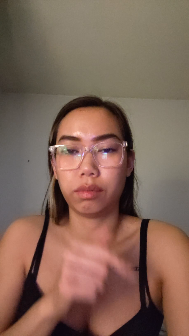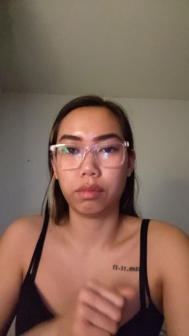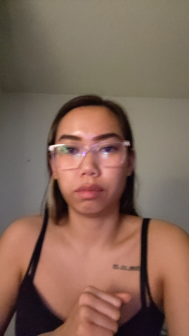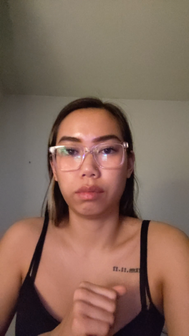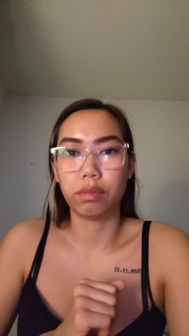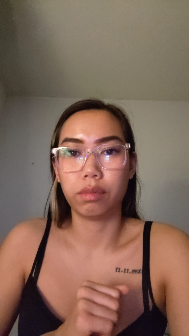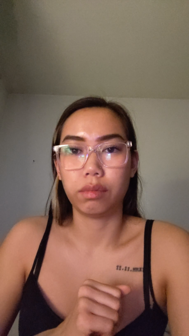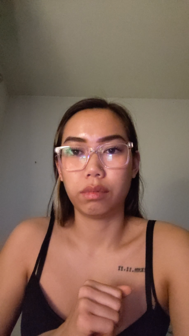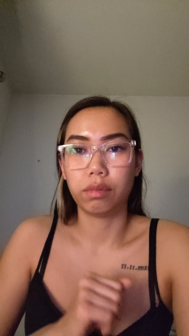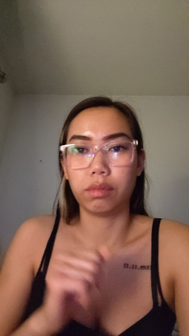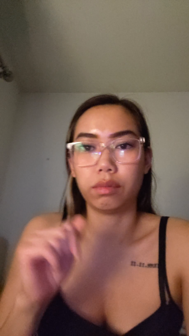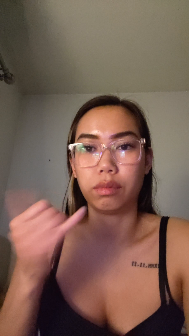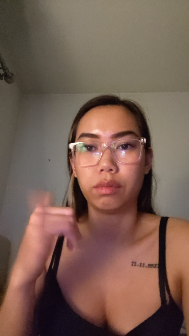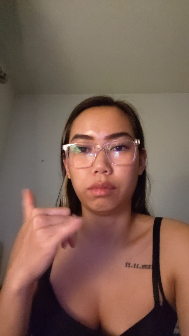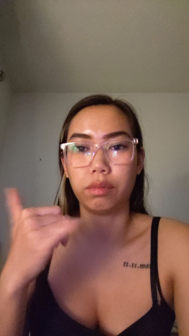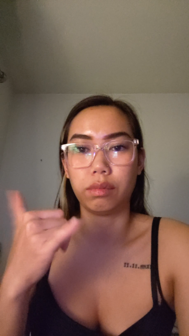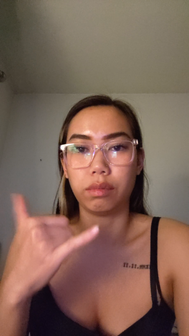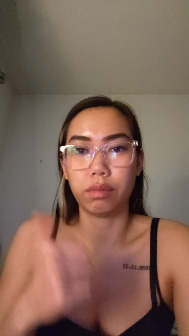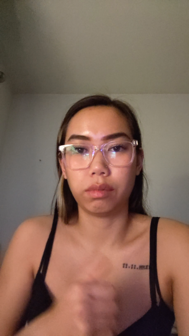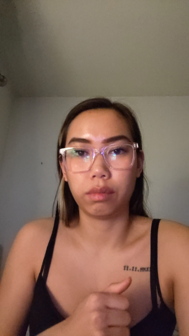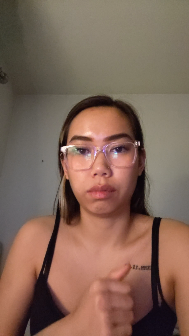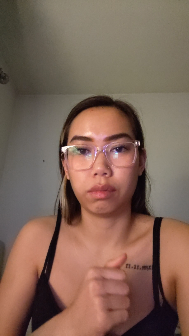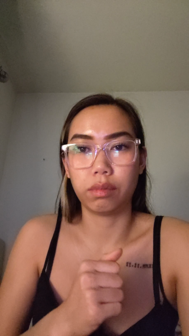party